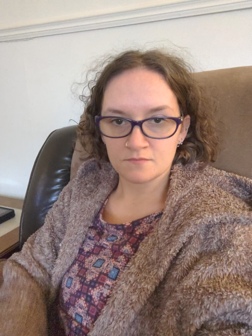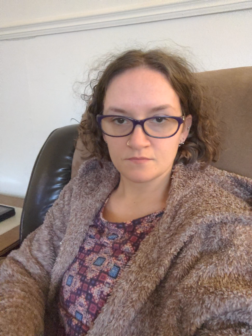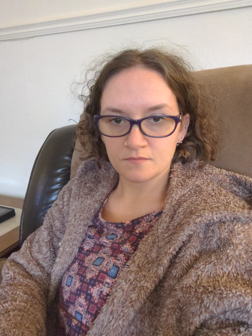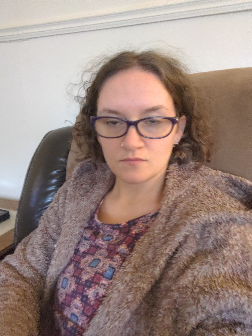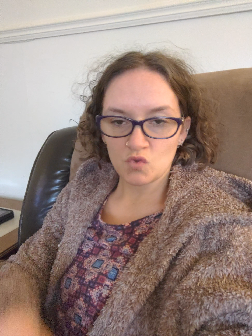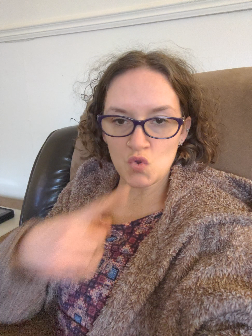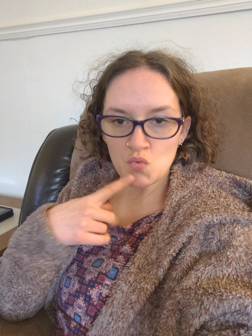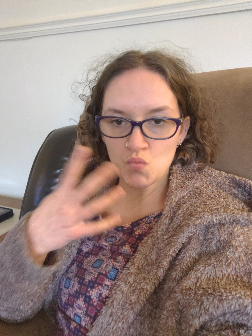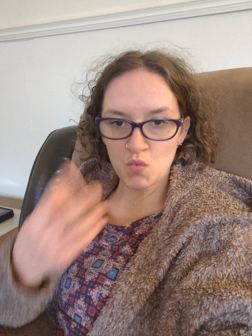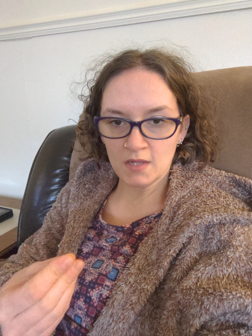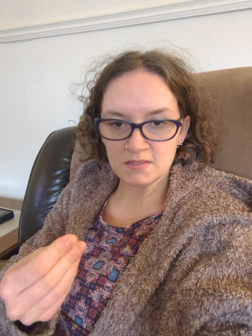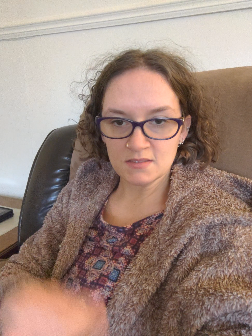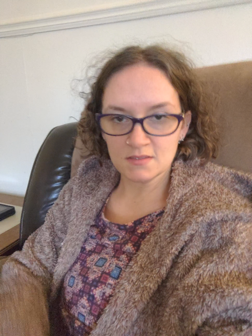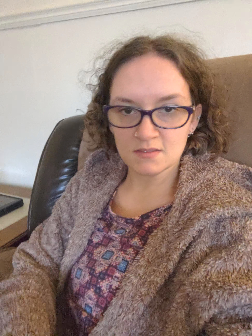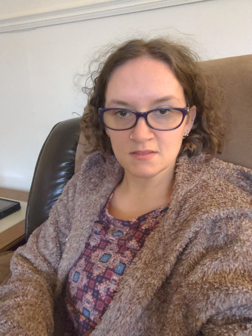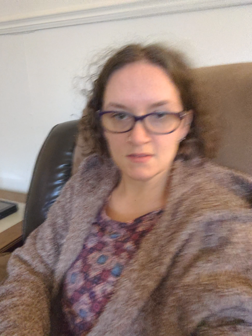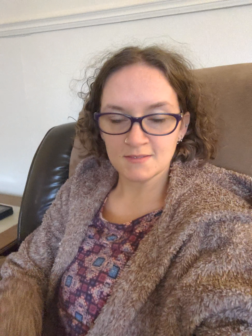wet